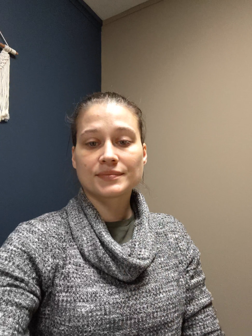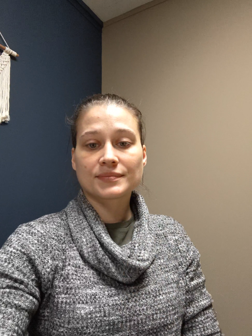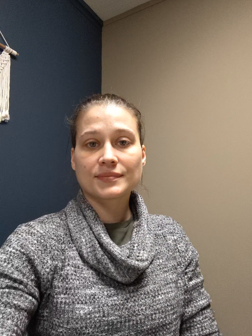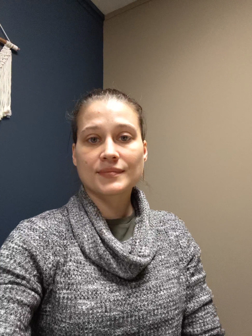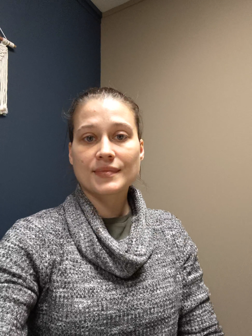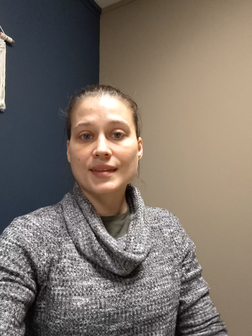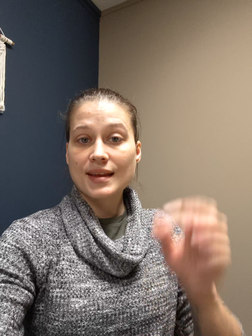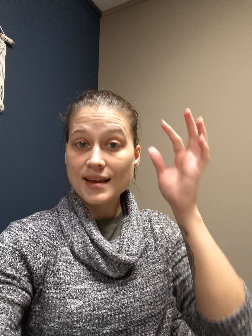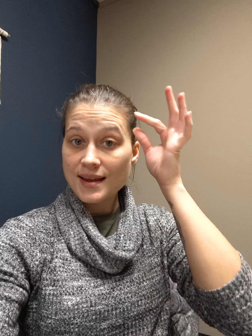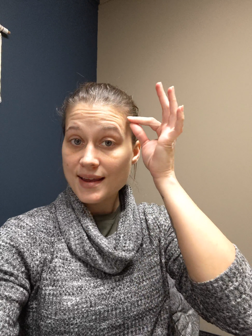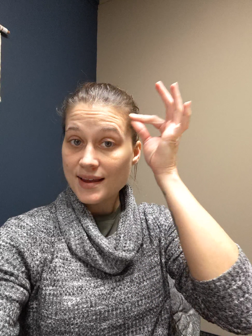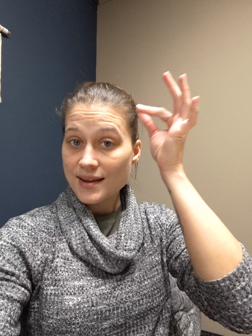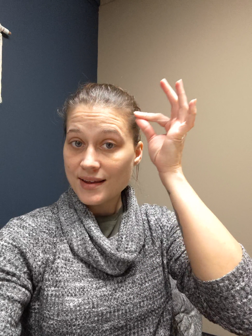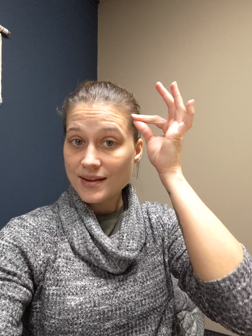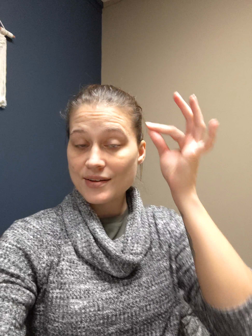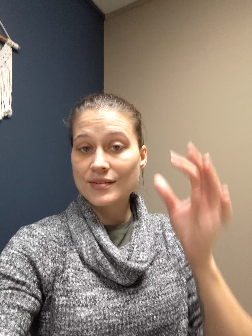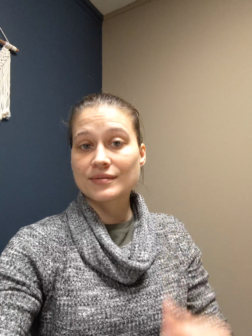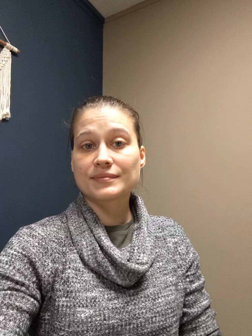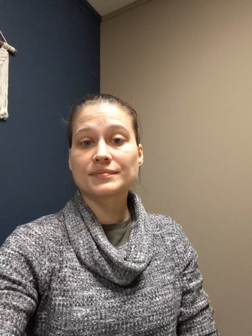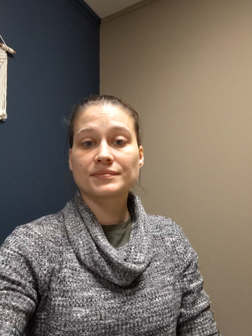hair